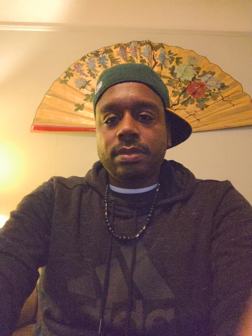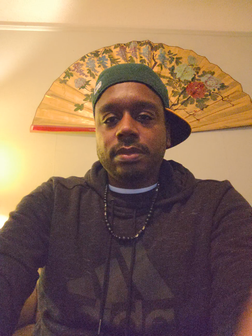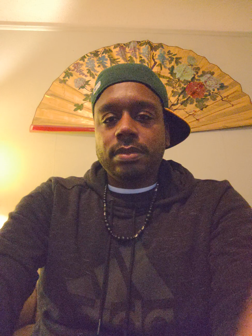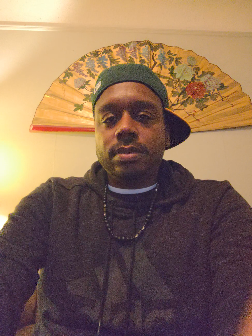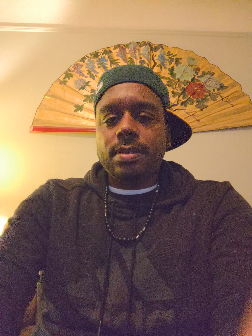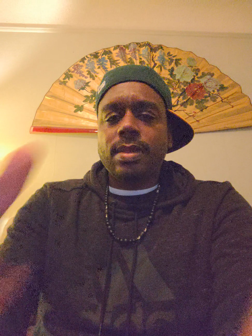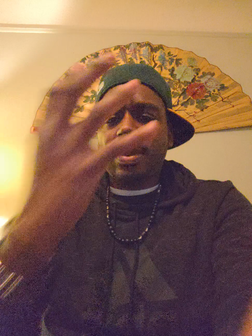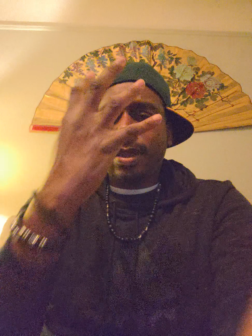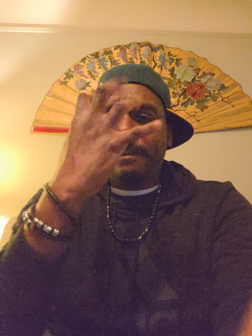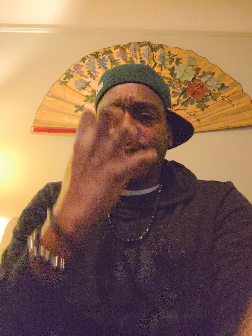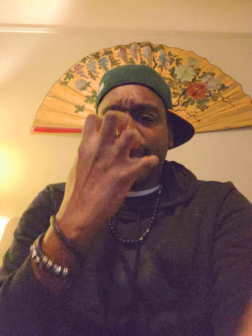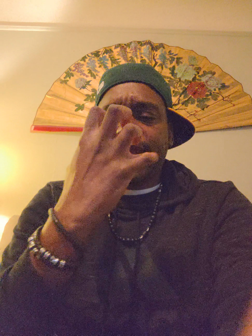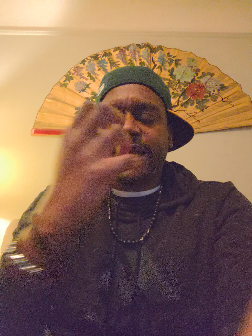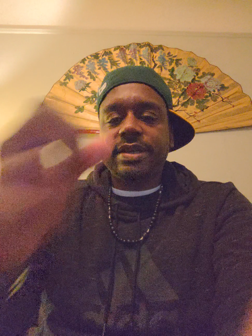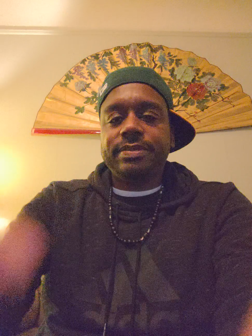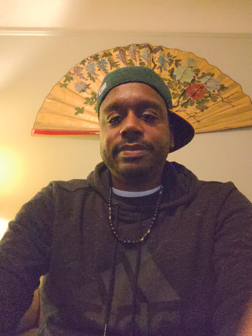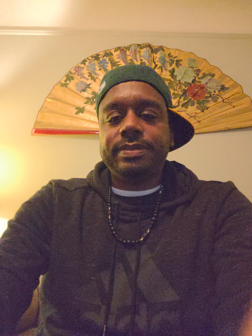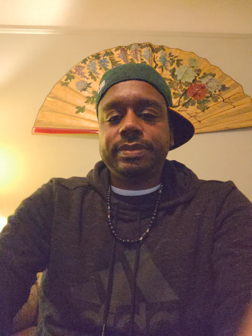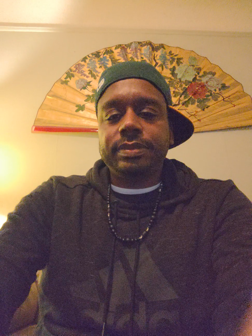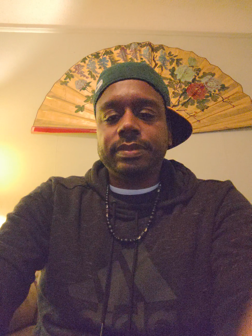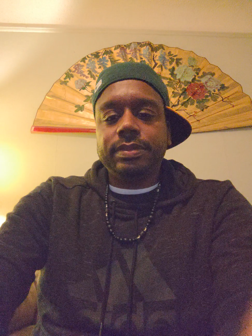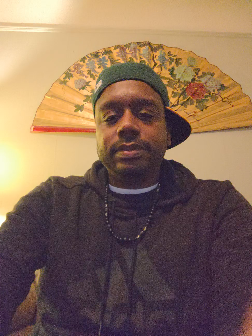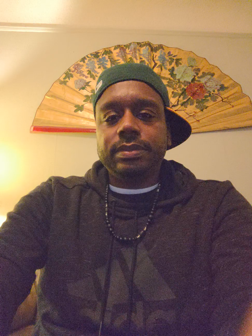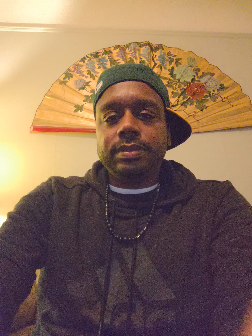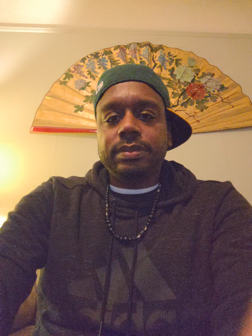mad